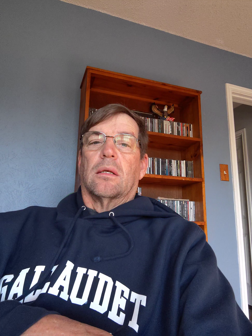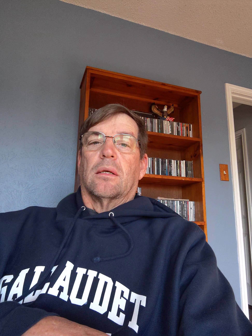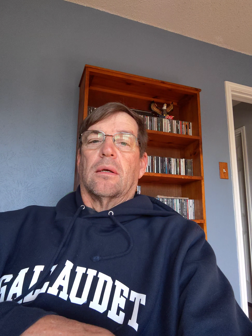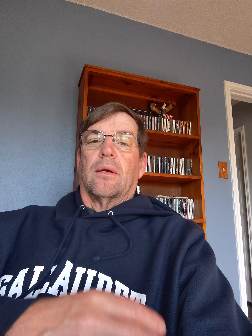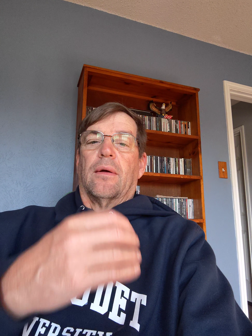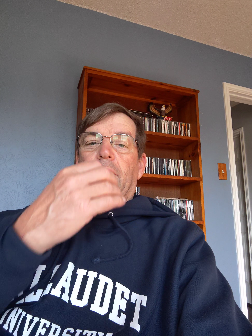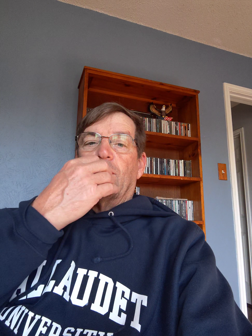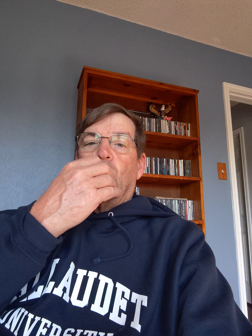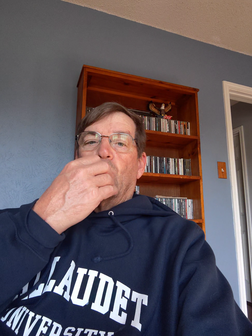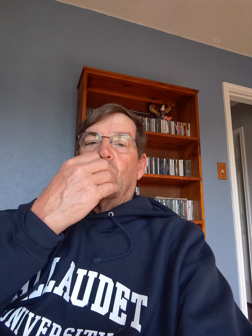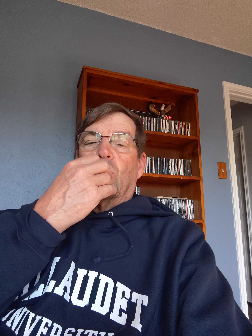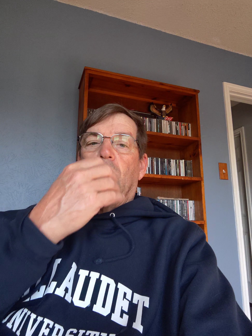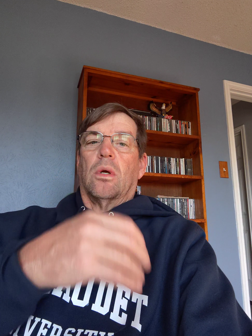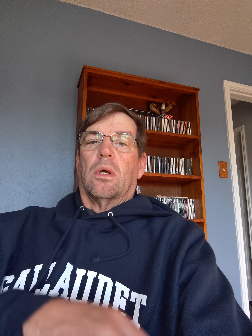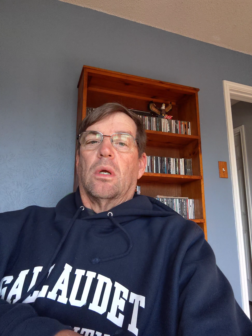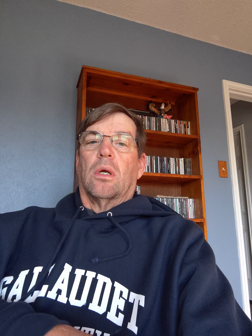food